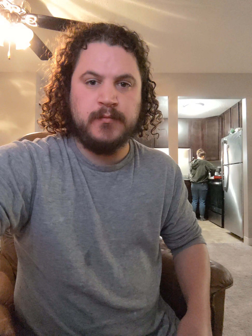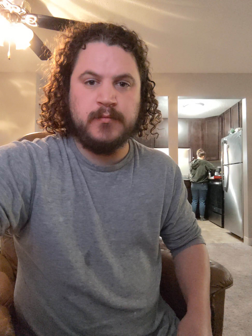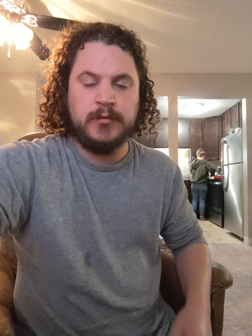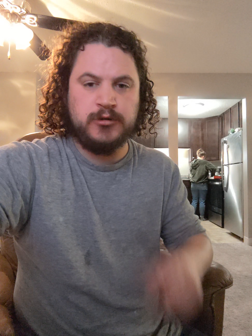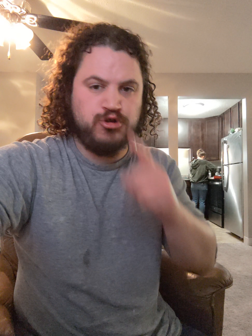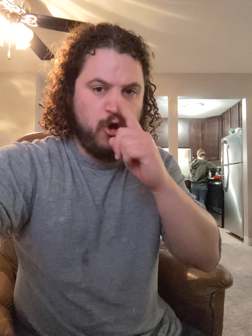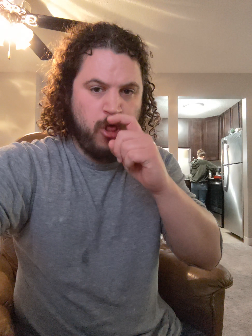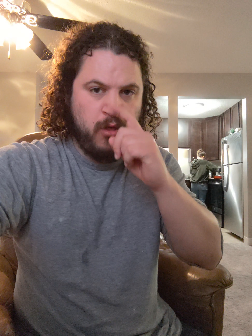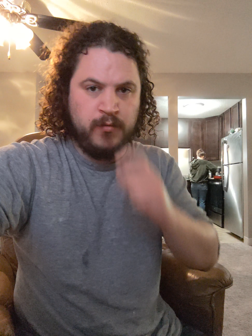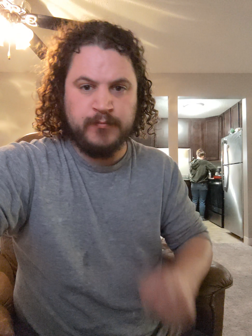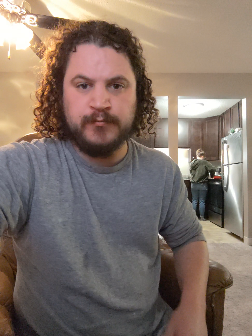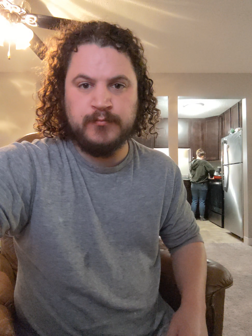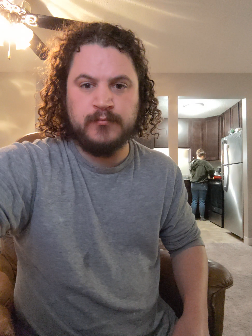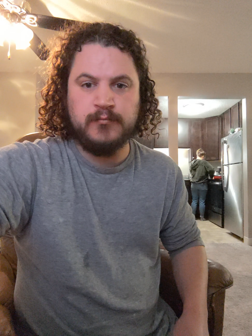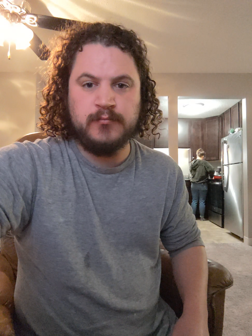doll